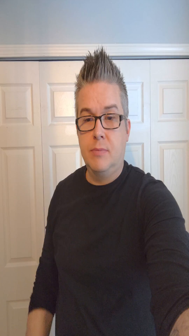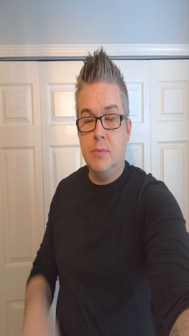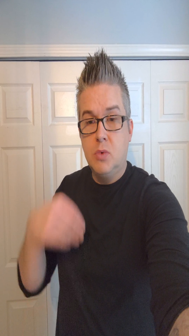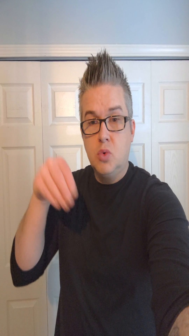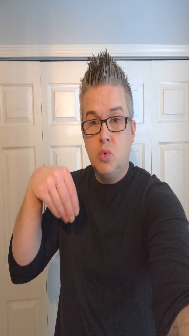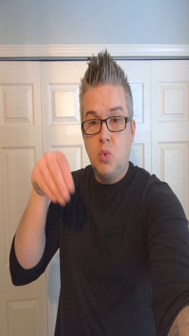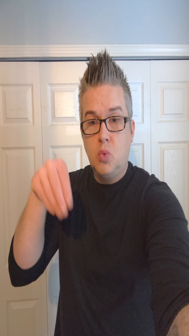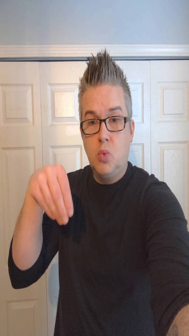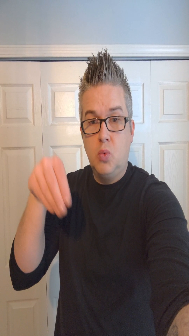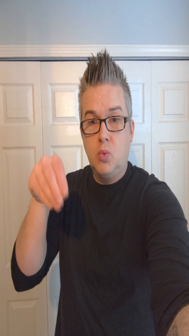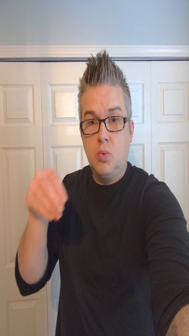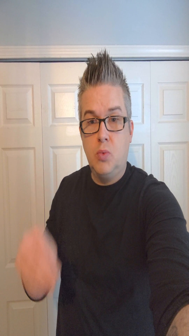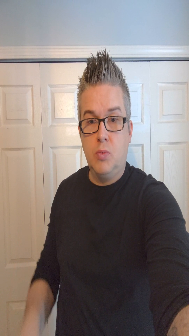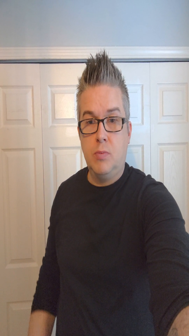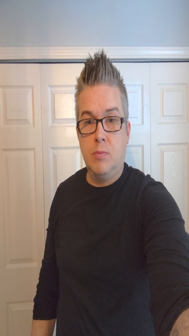store